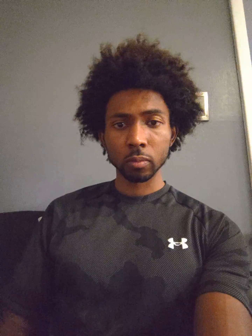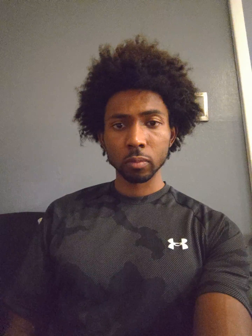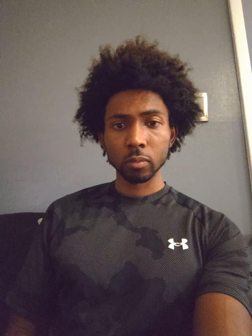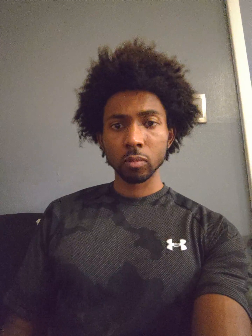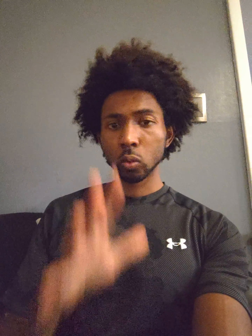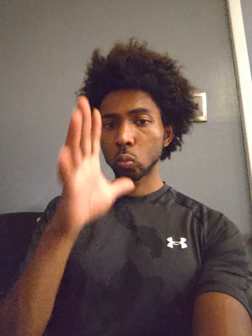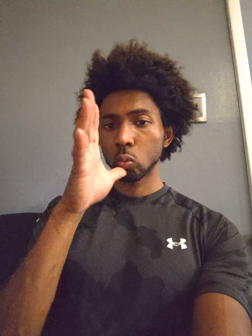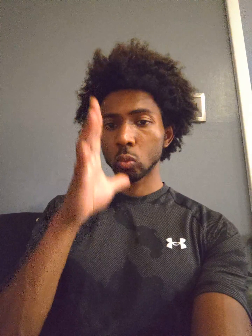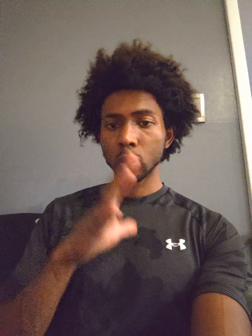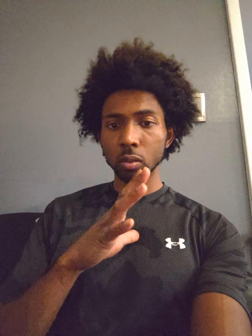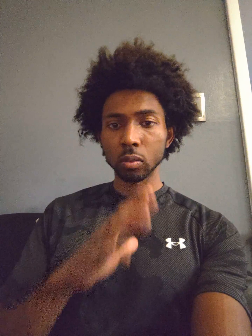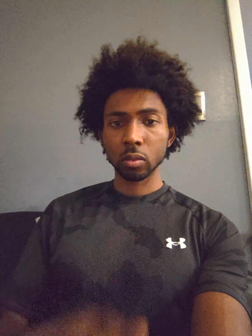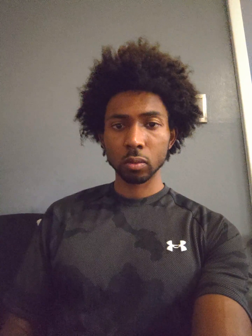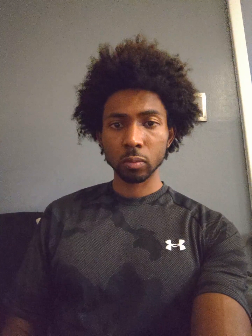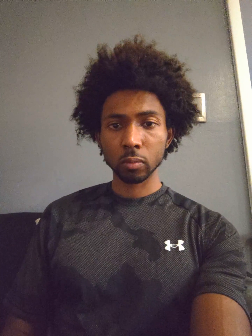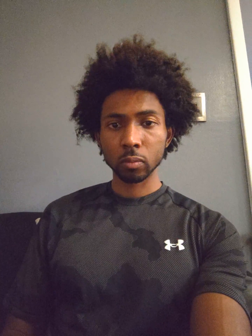lady